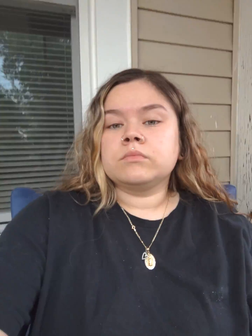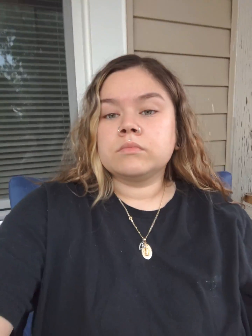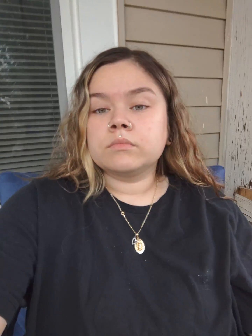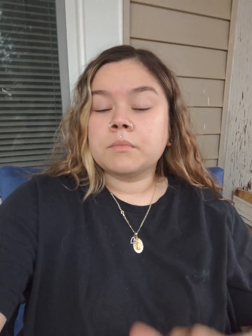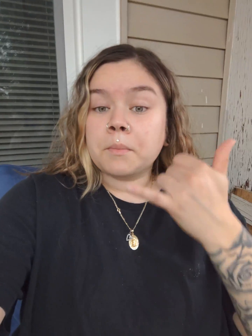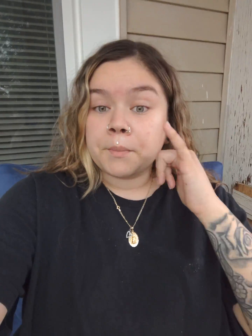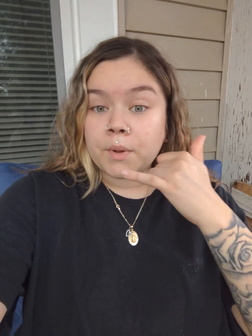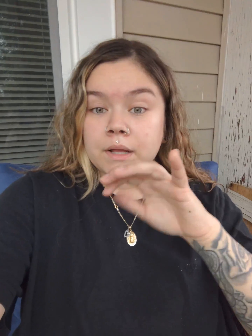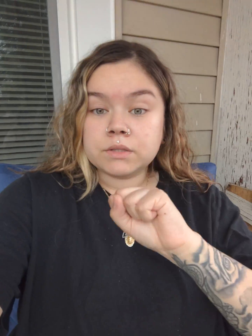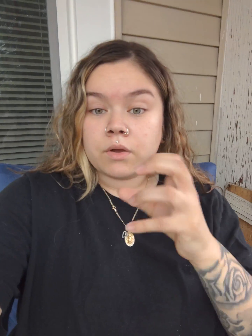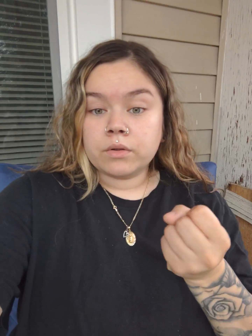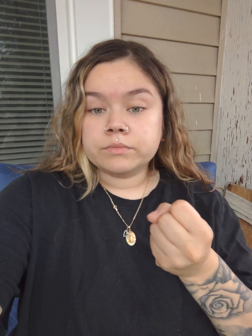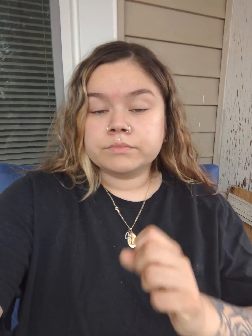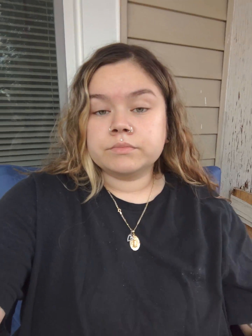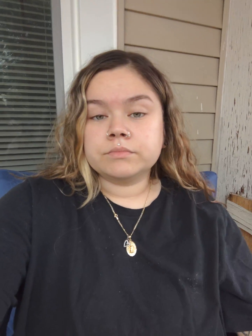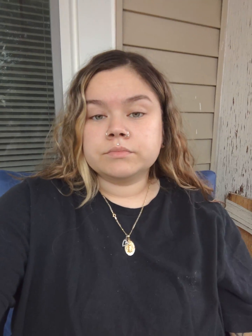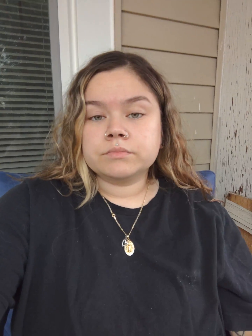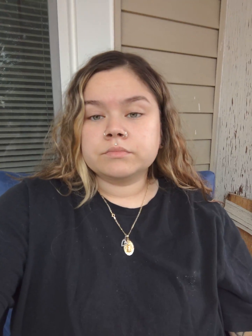play dough